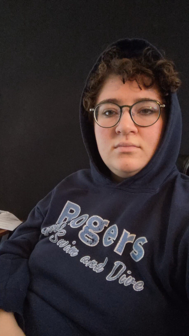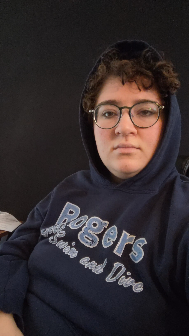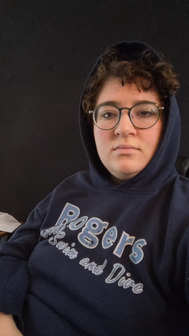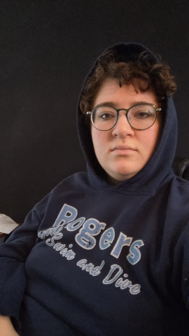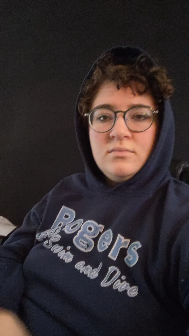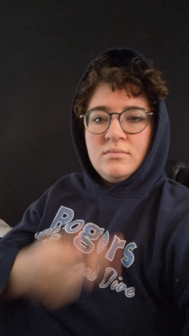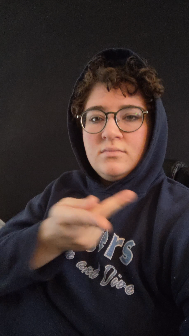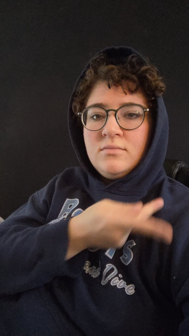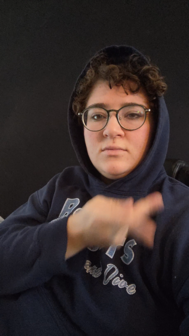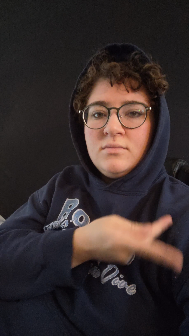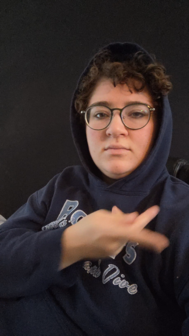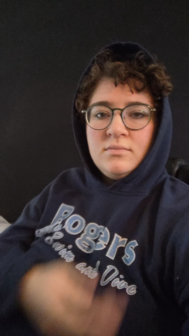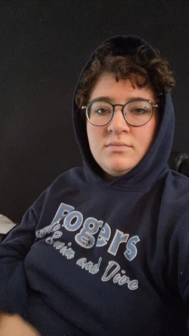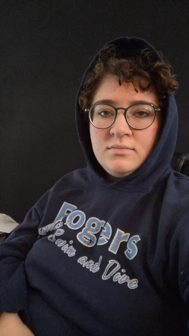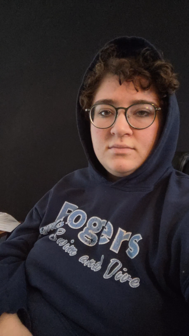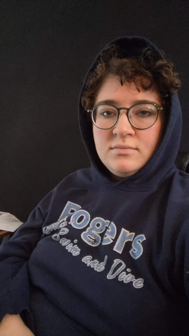sheep